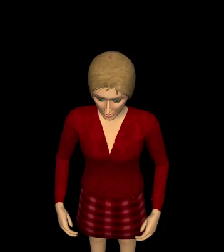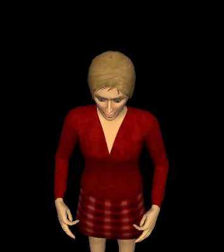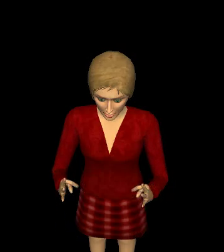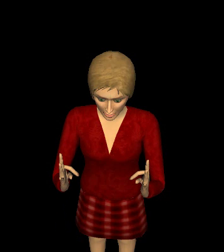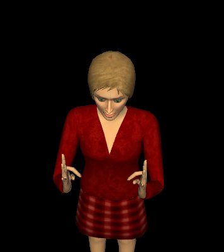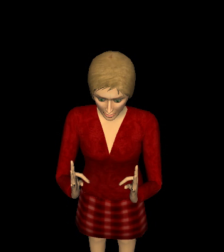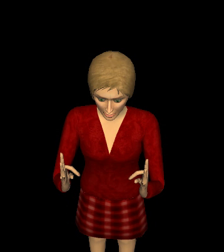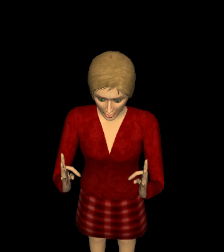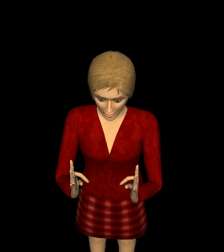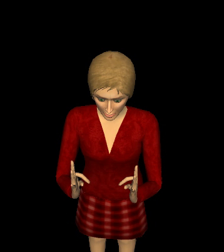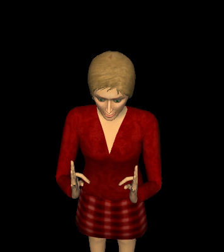خال